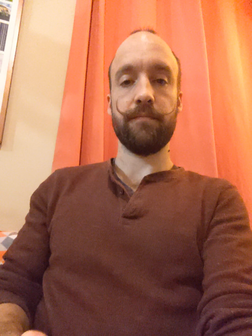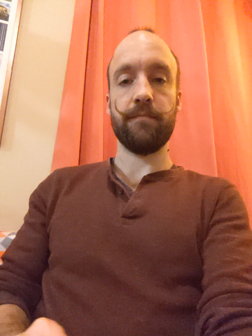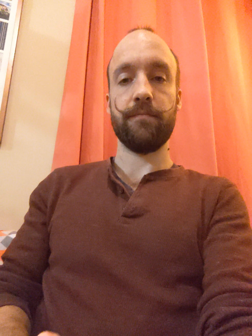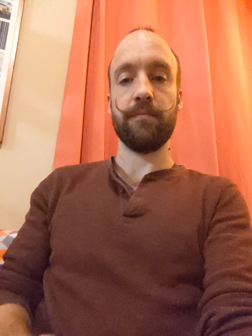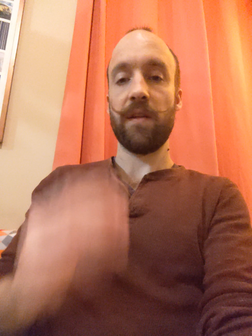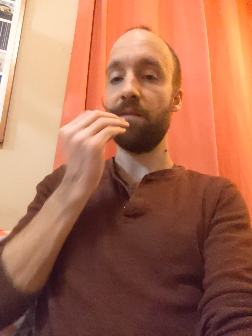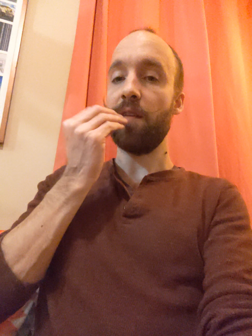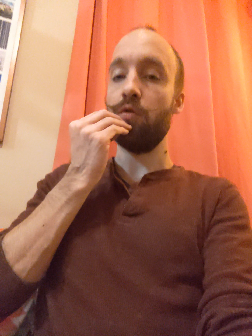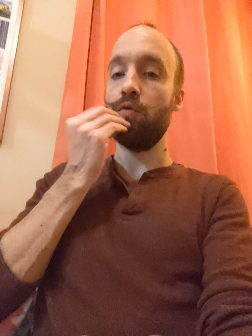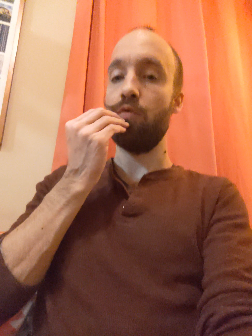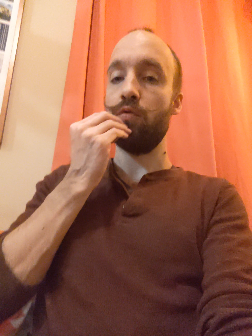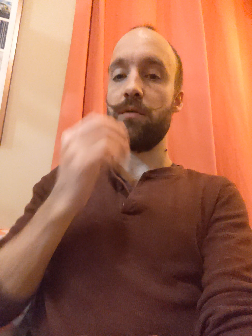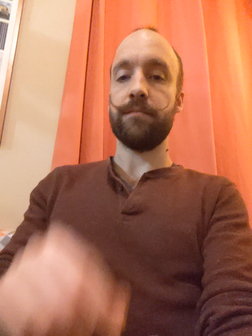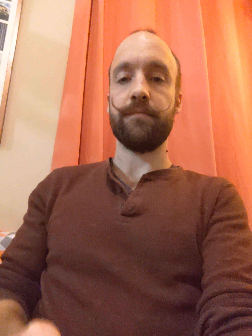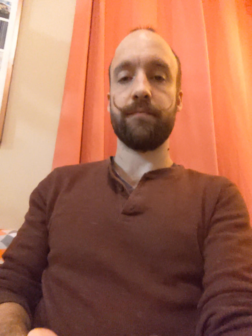food